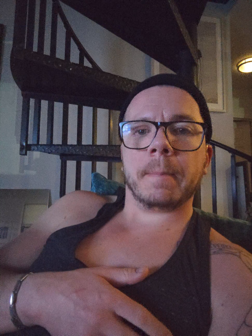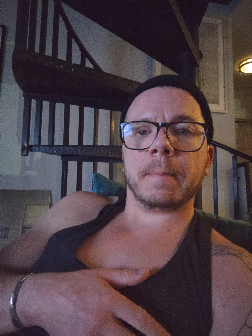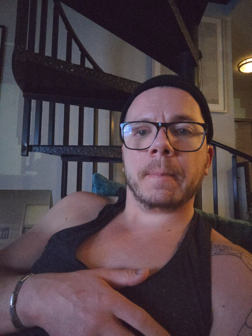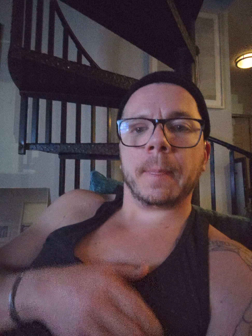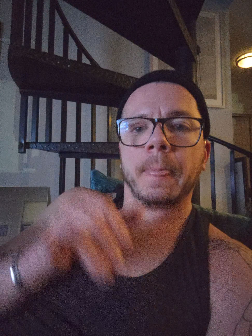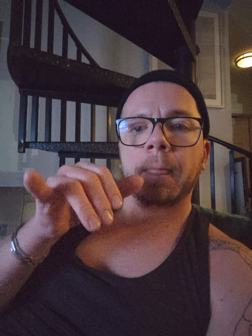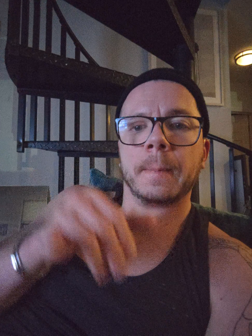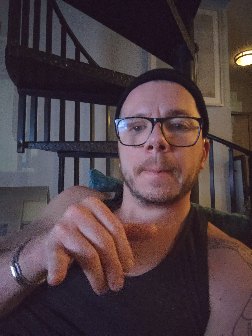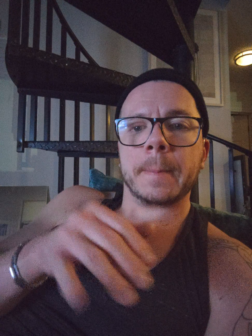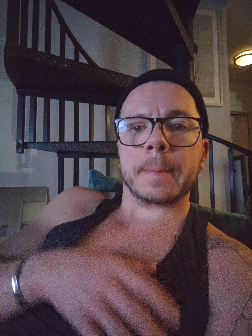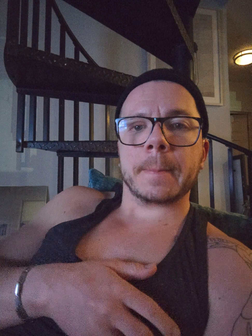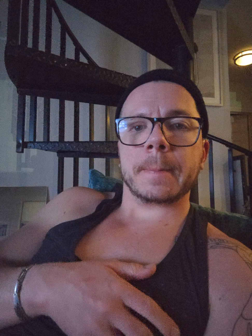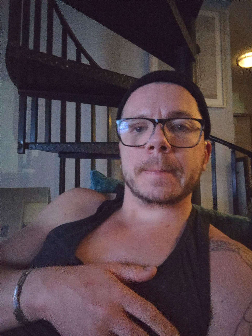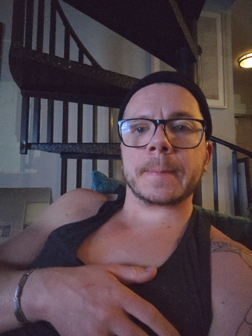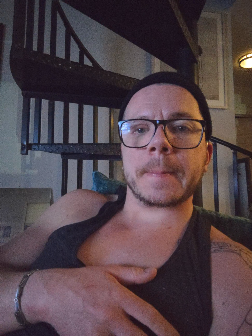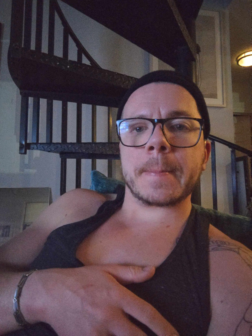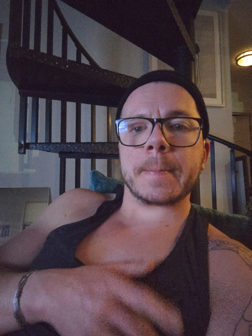stay